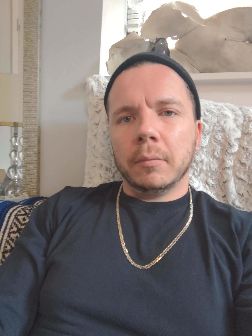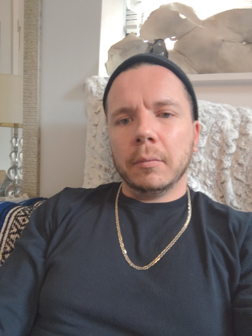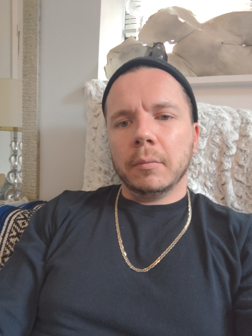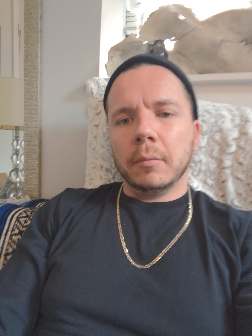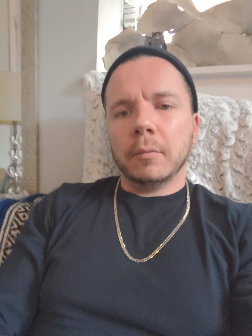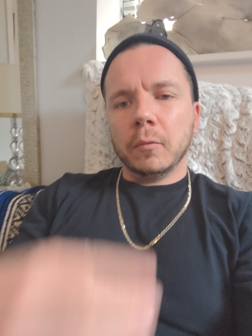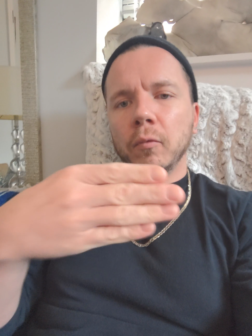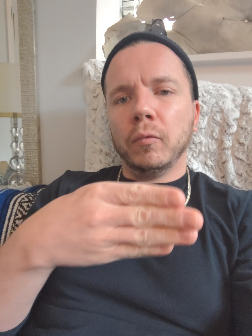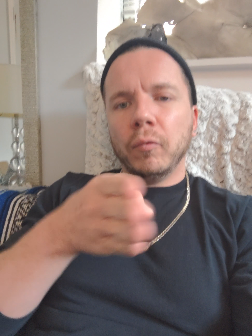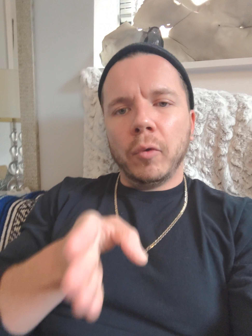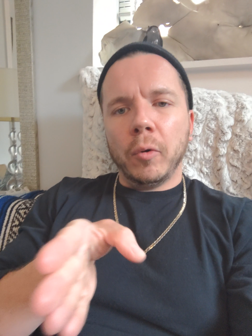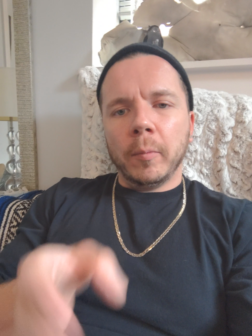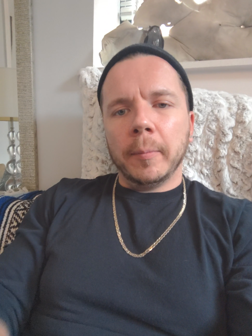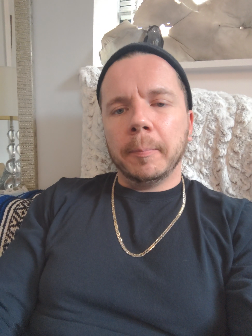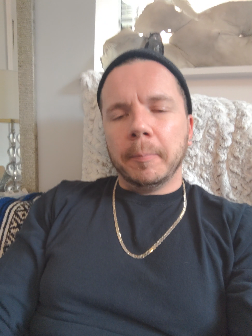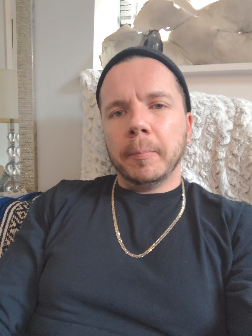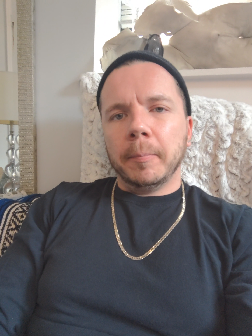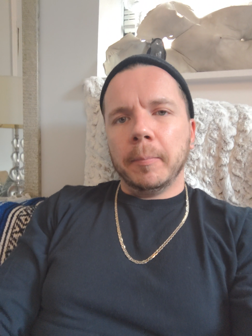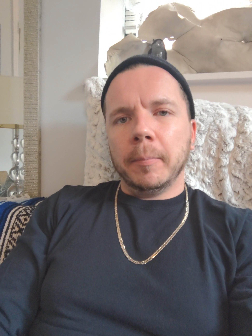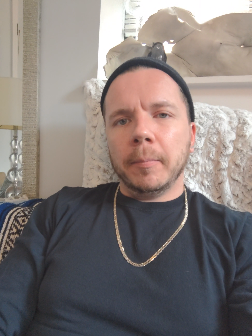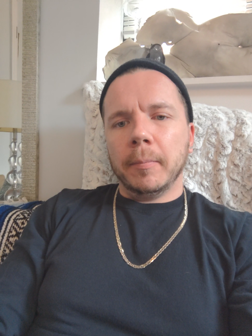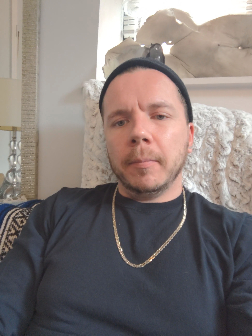room